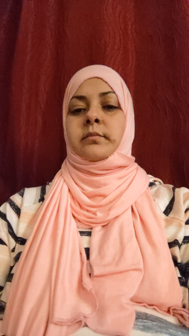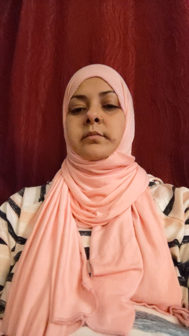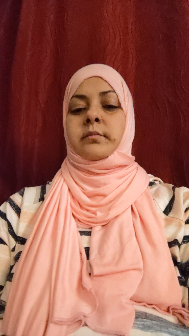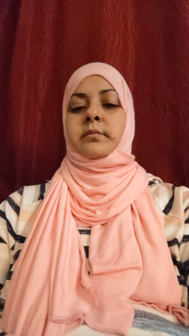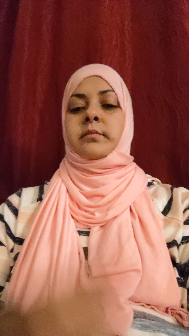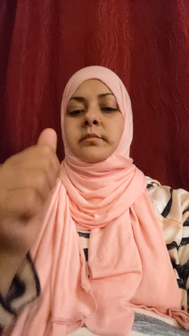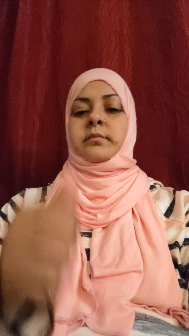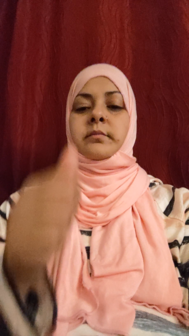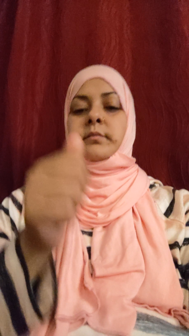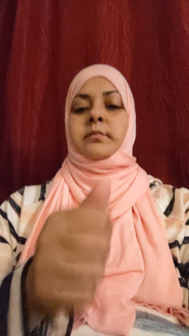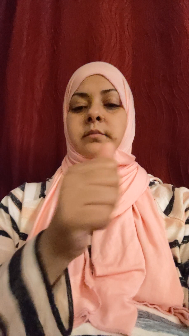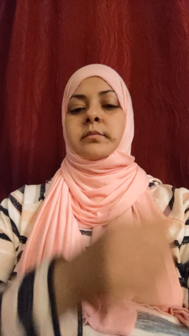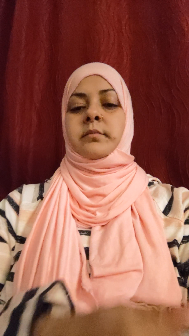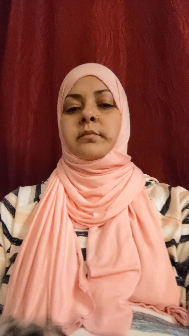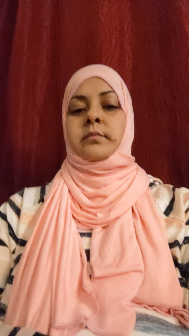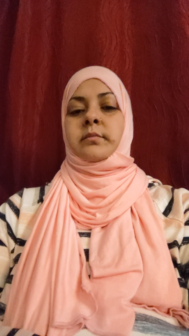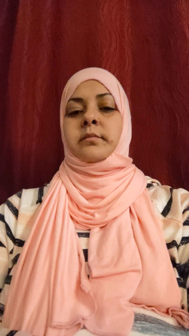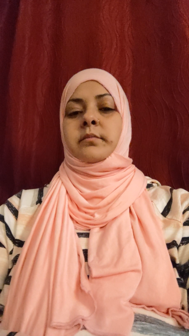each